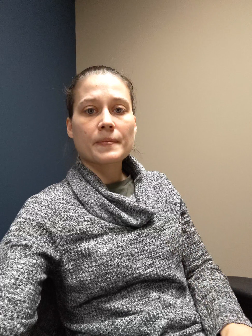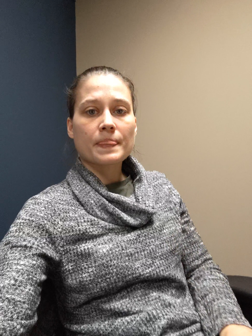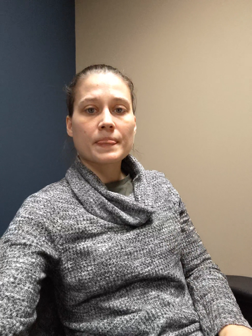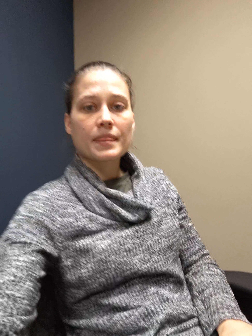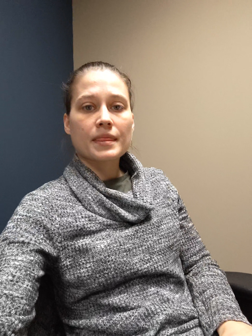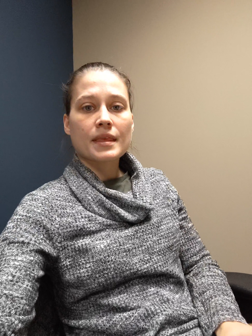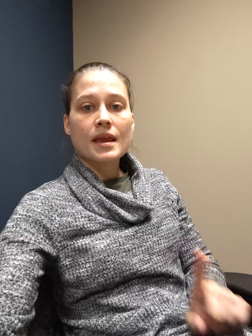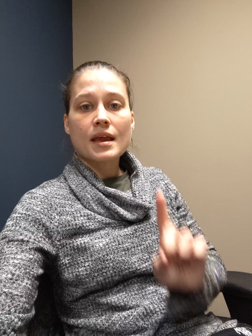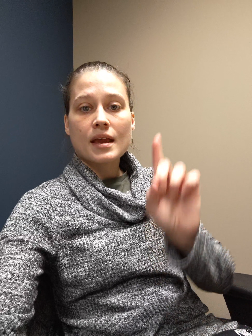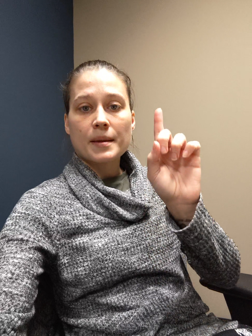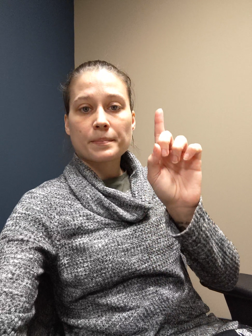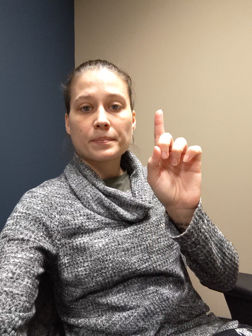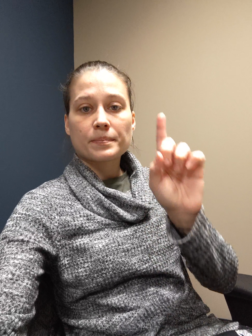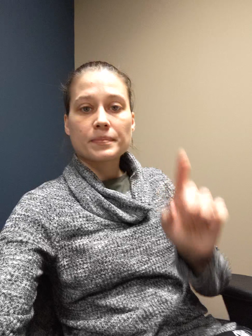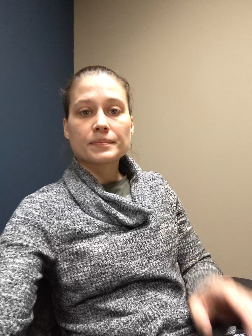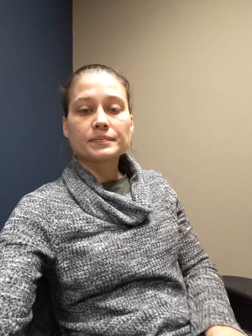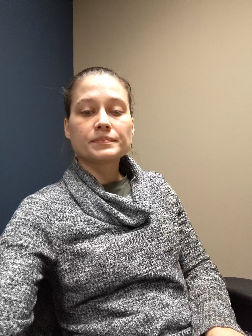up